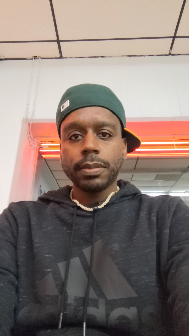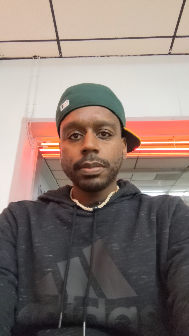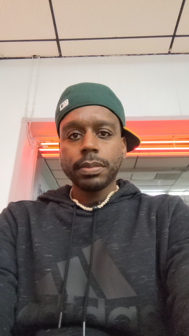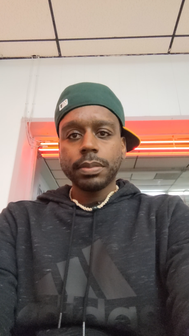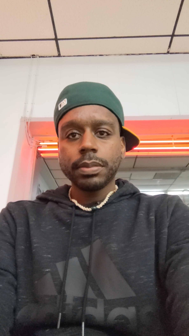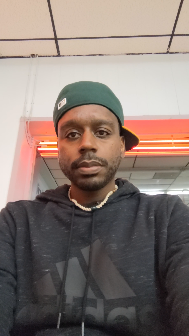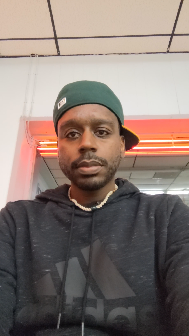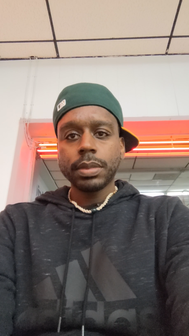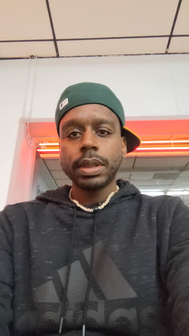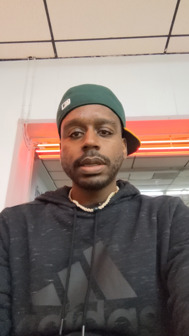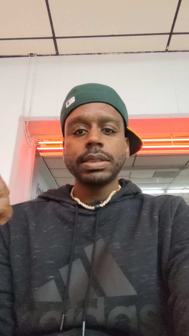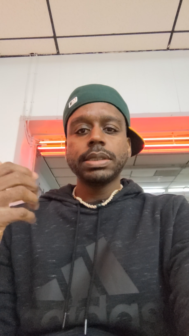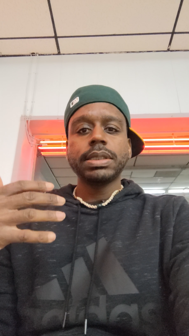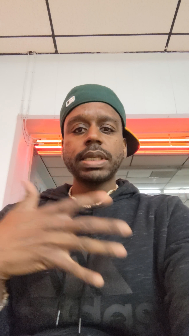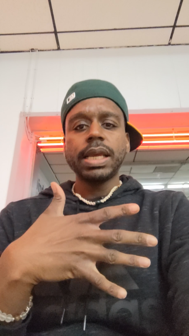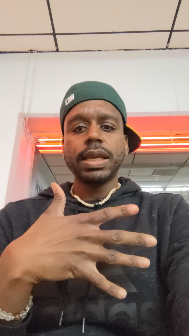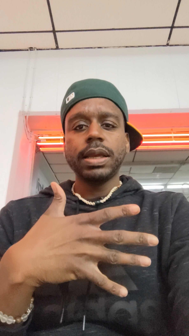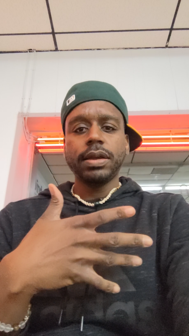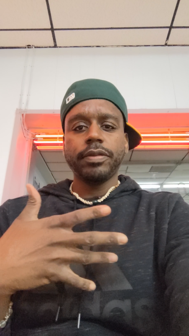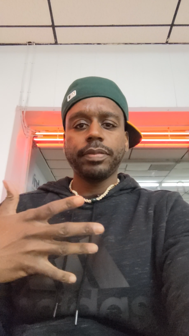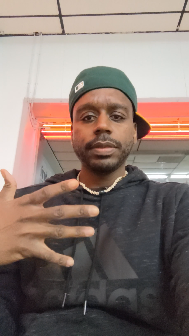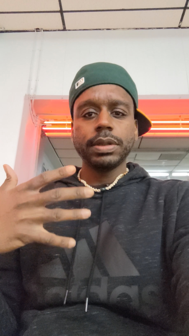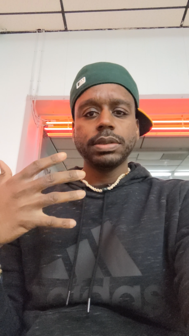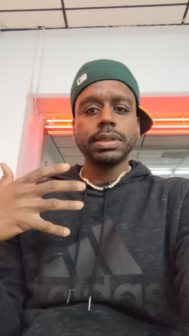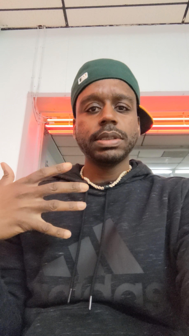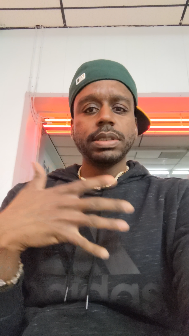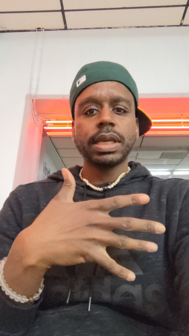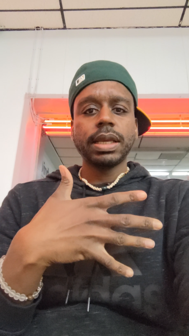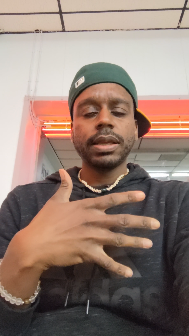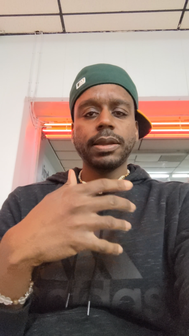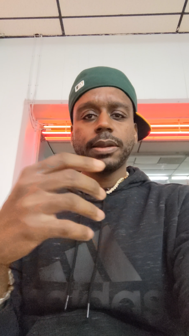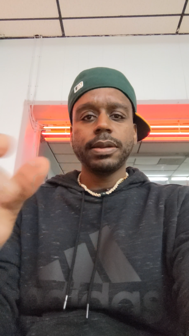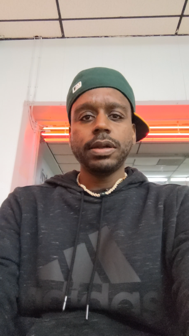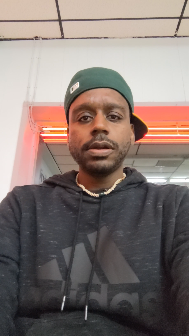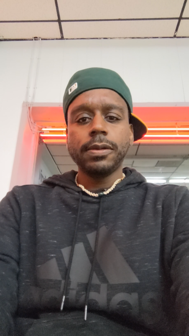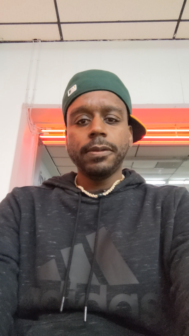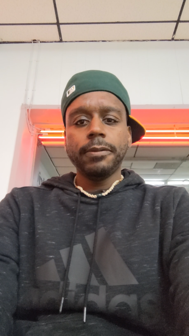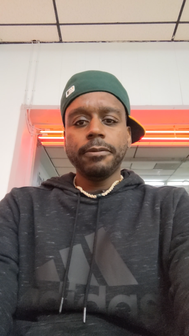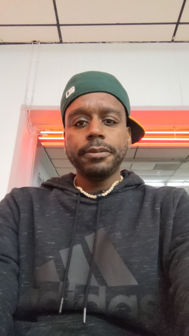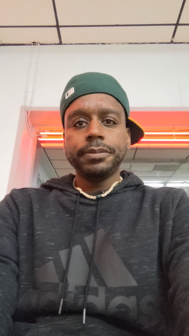scared